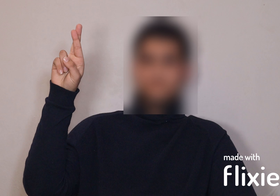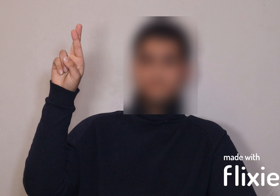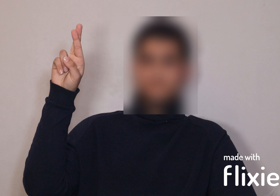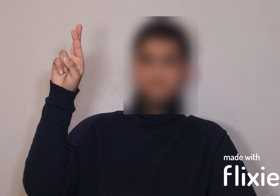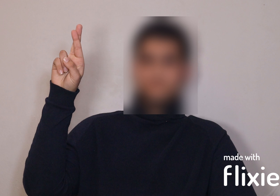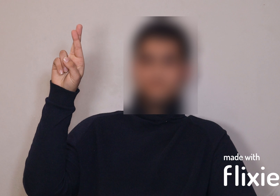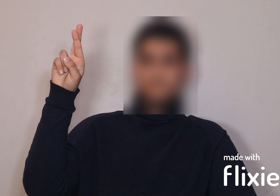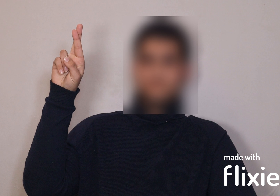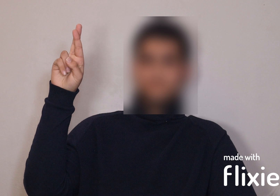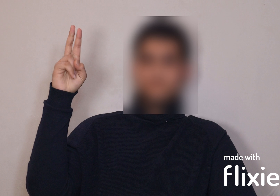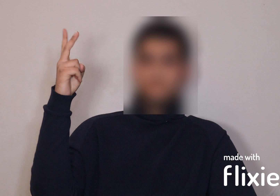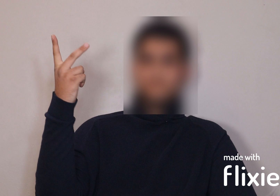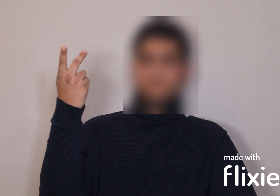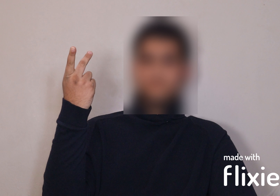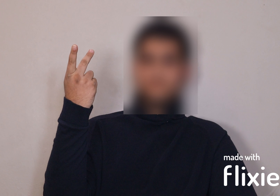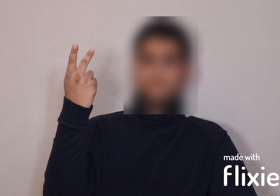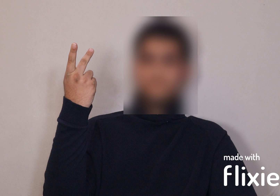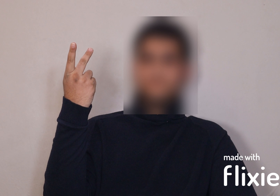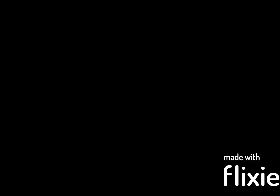ڑ